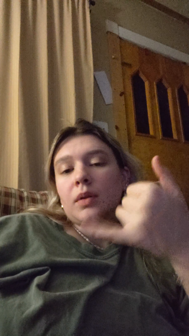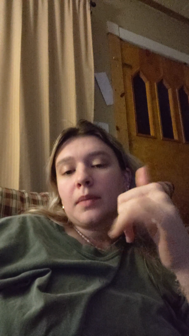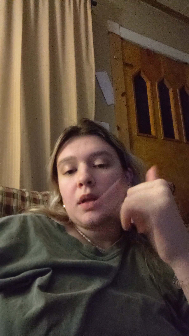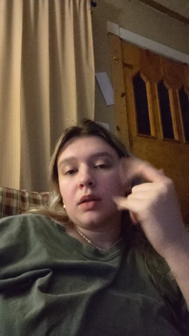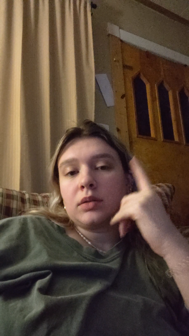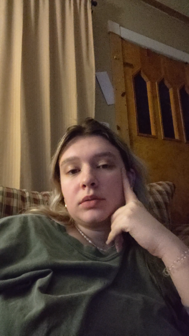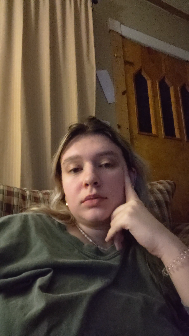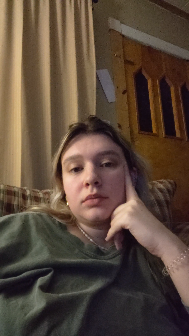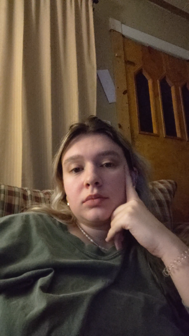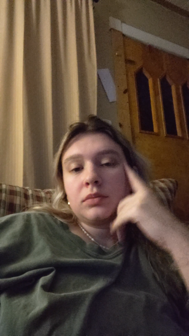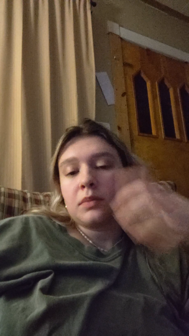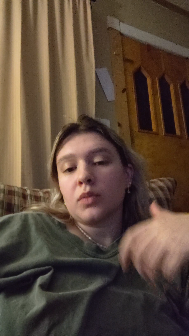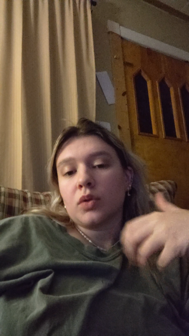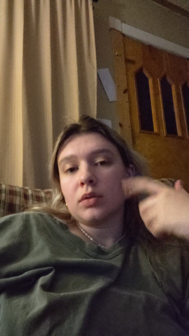monkey